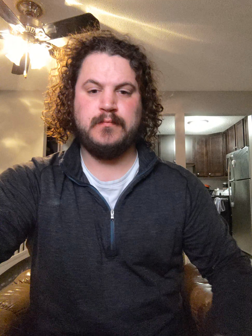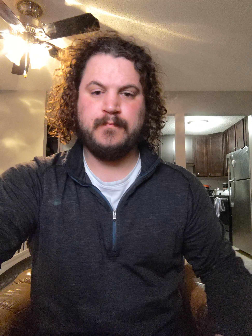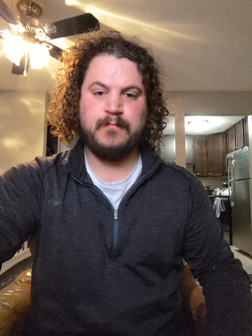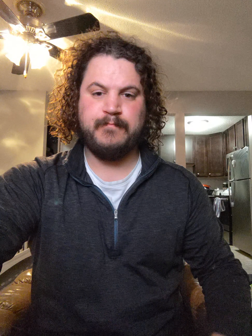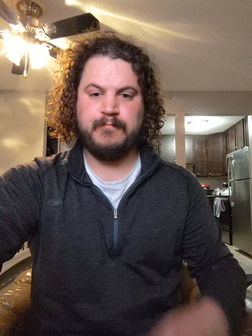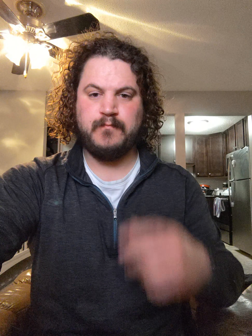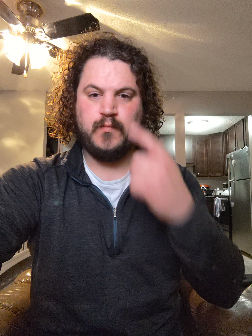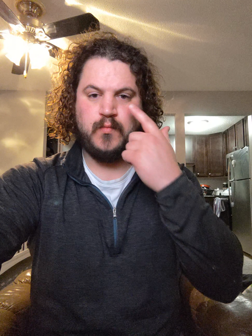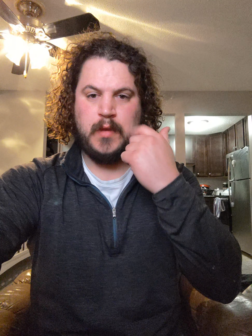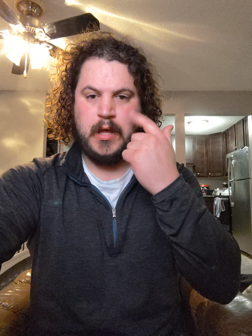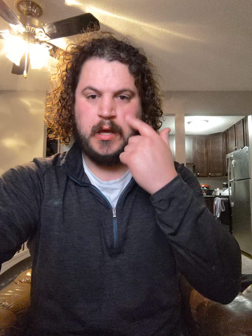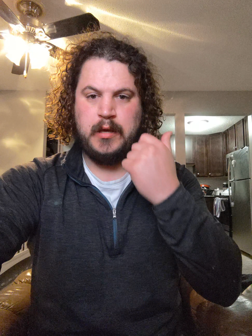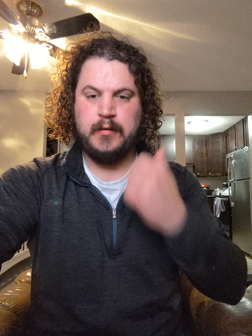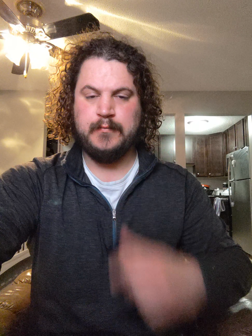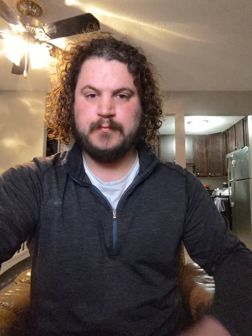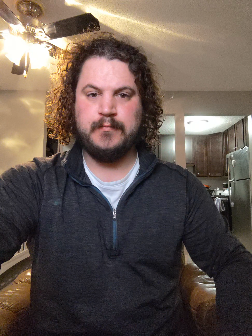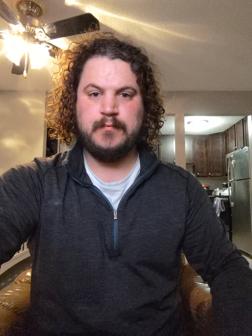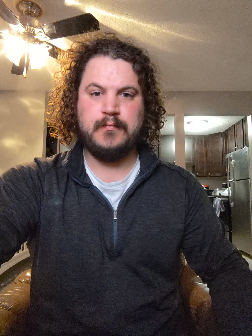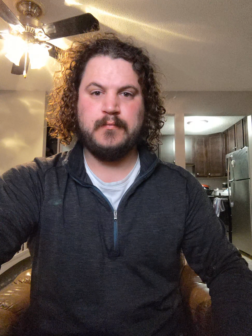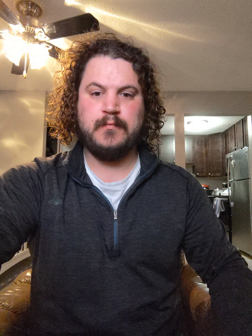cry